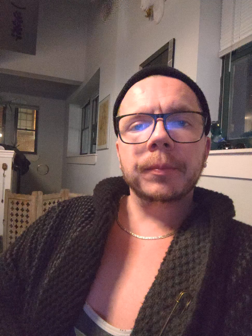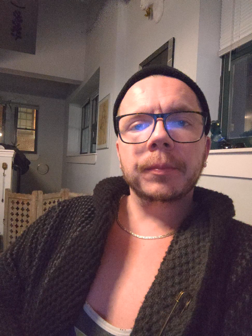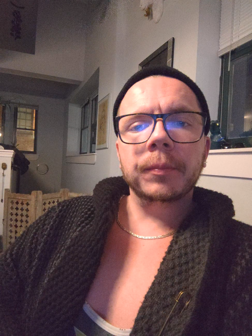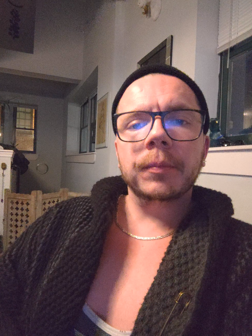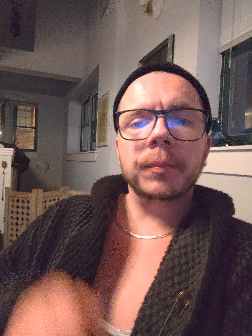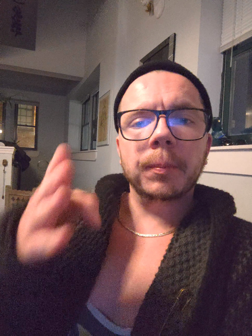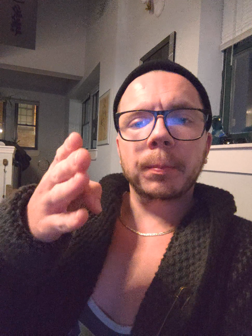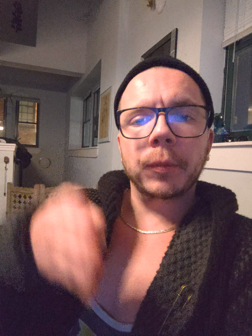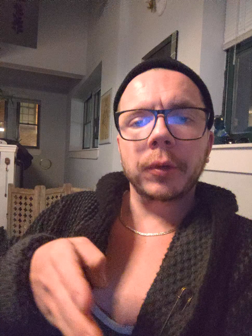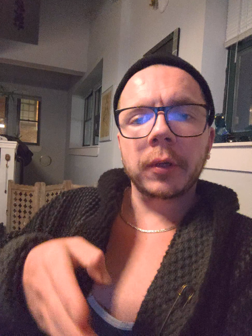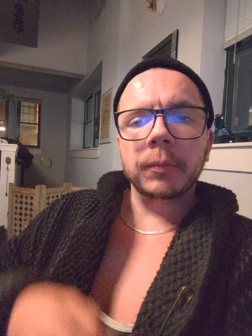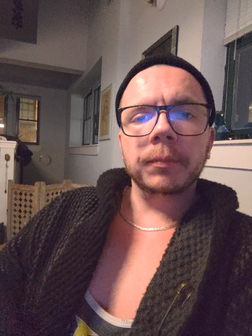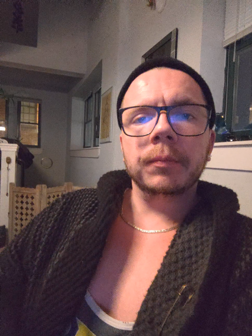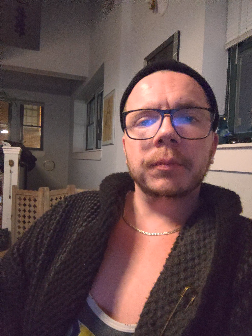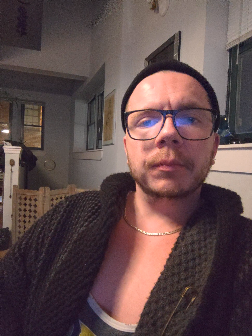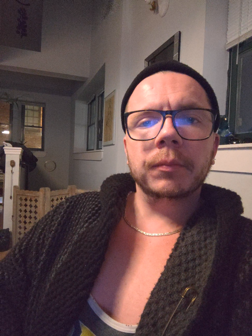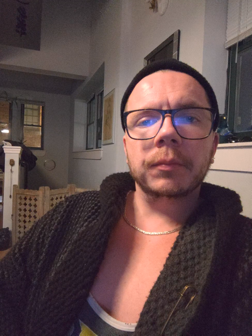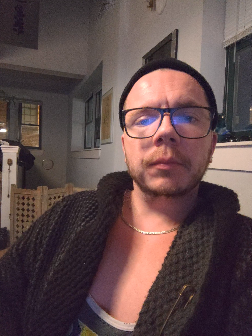person